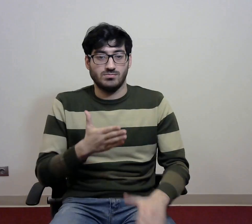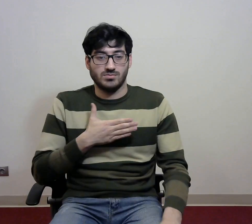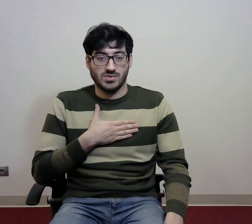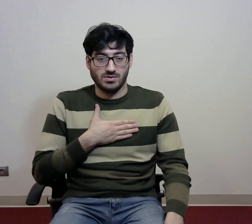mən